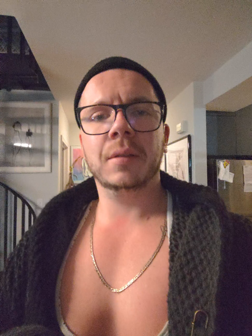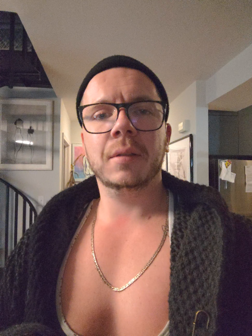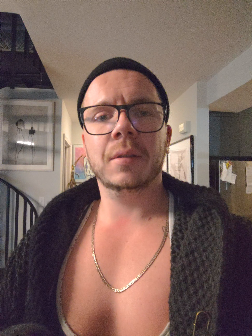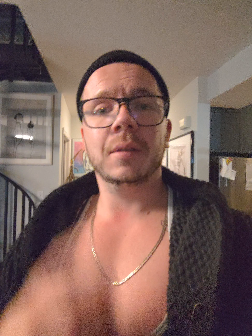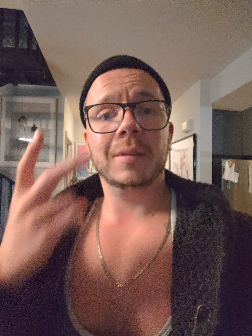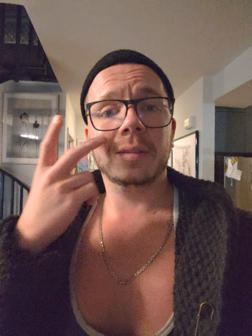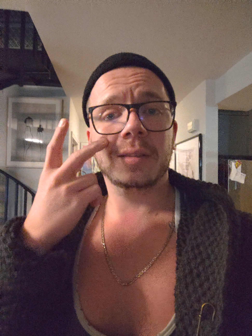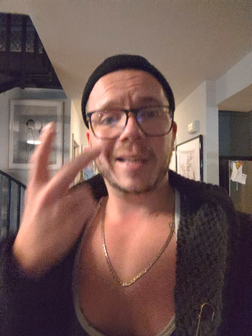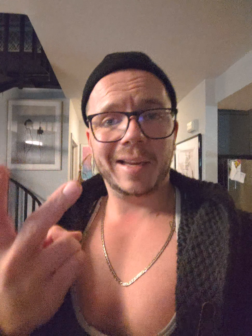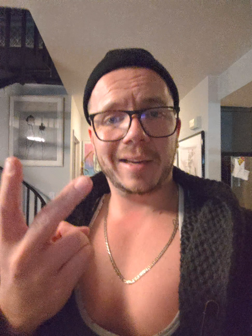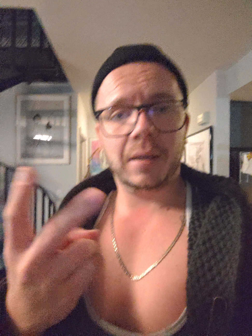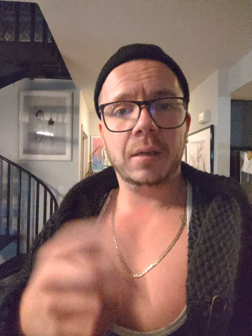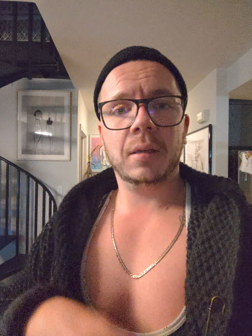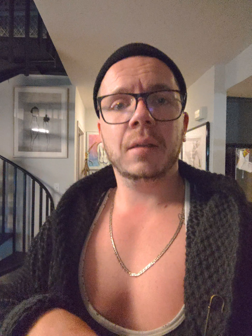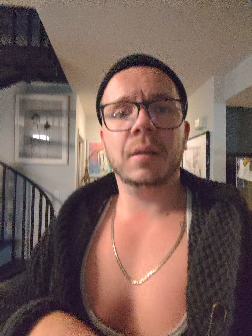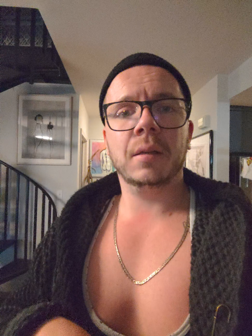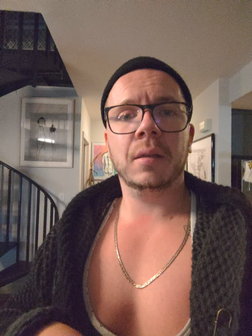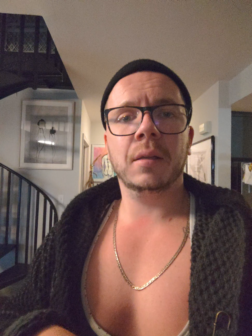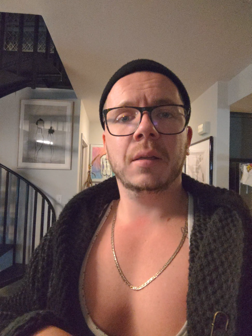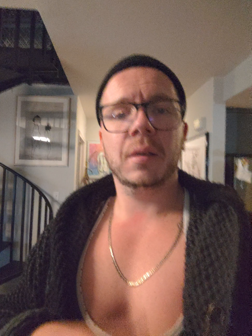see